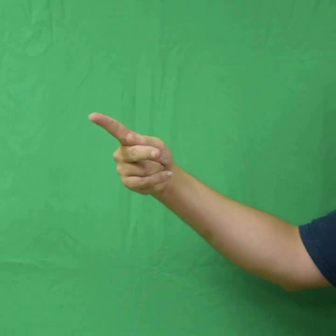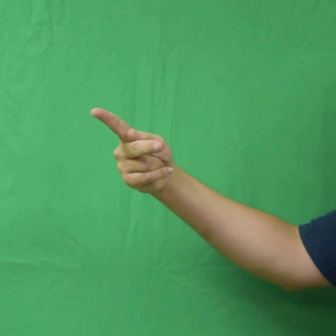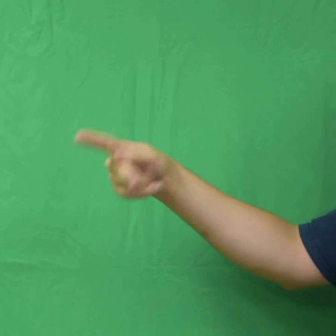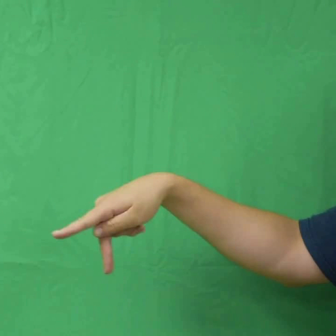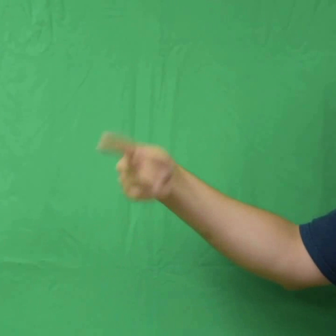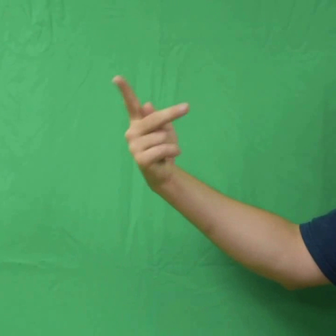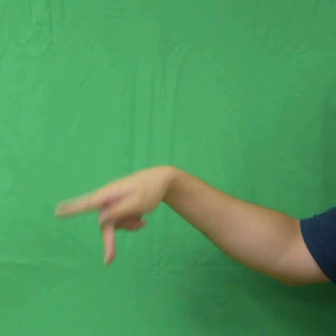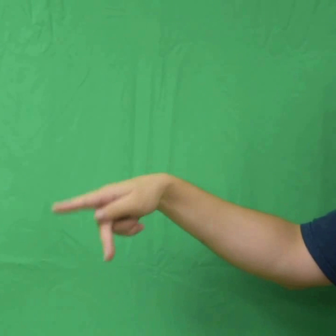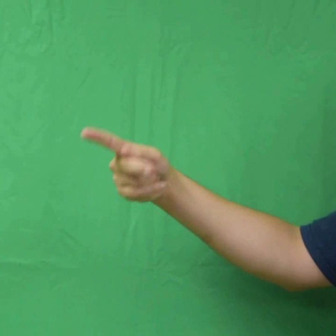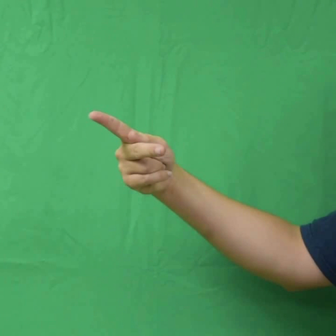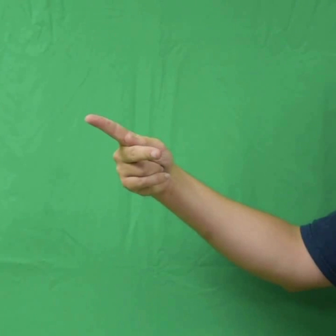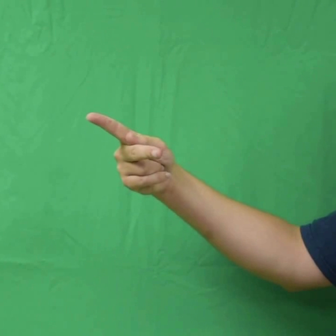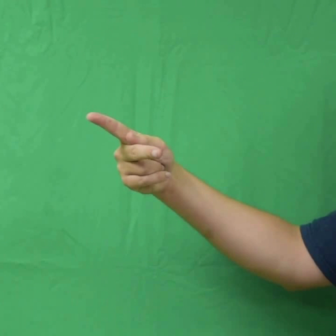K